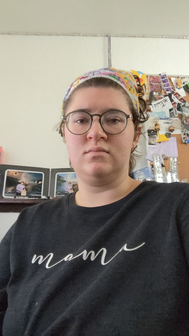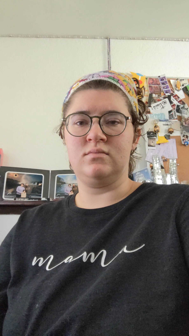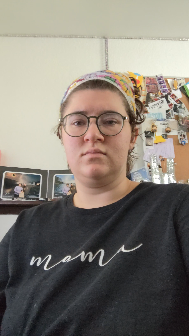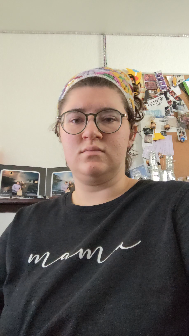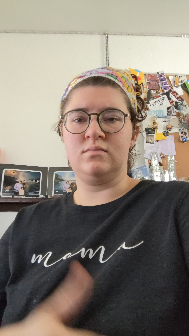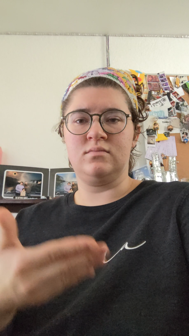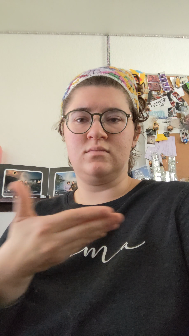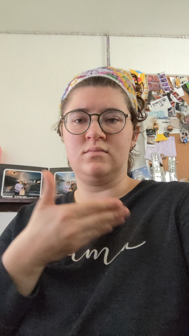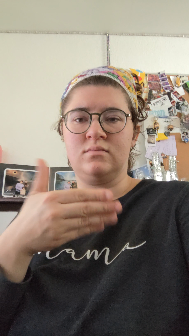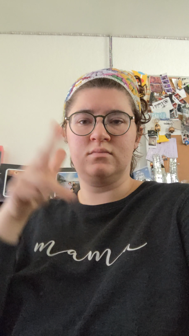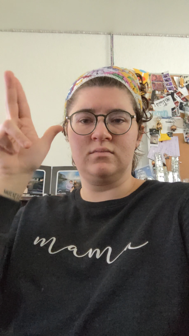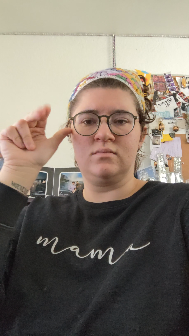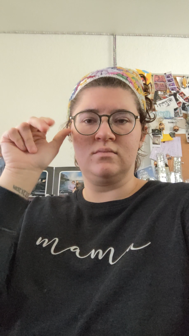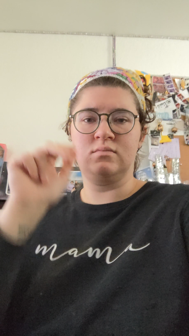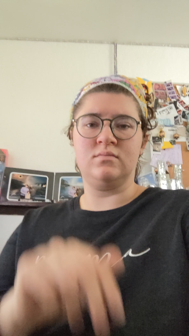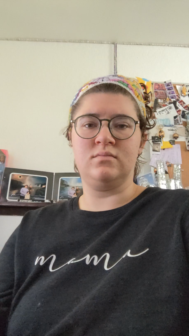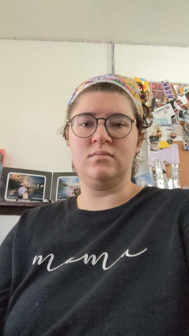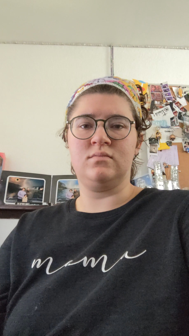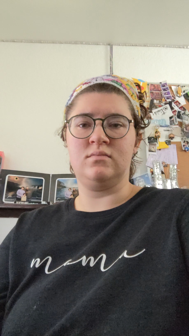pony